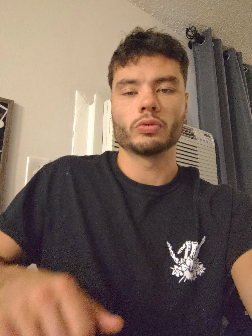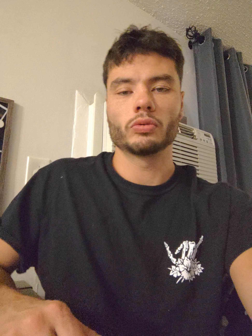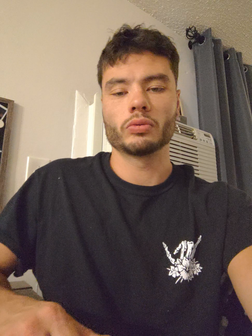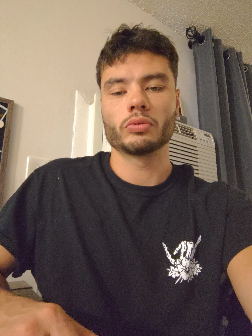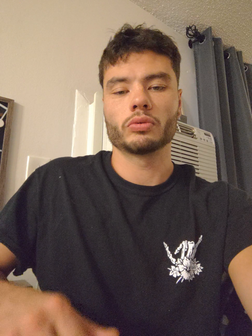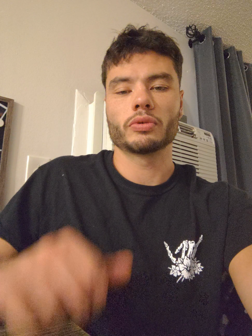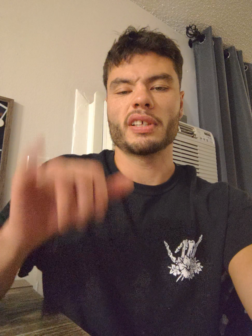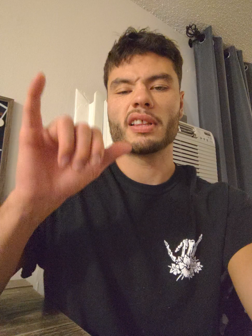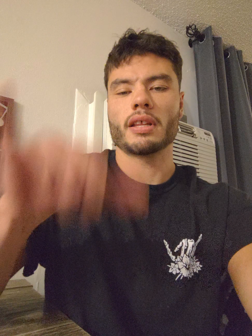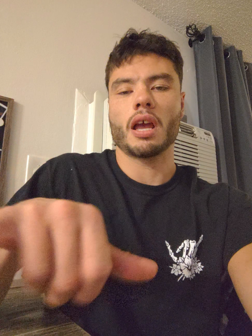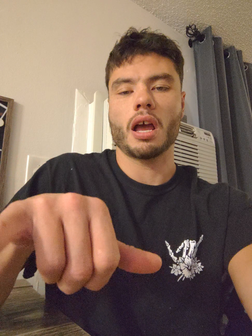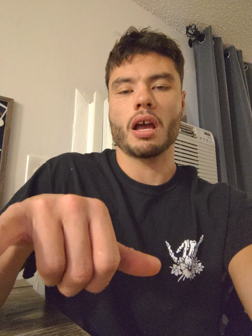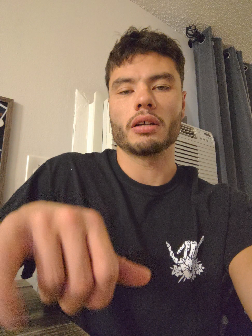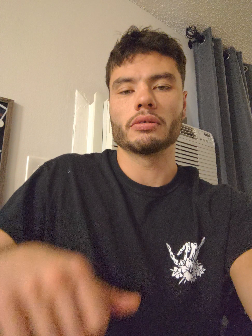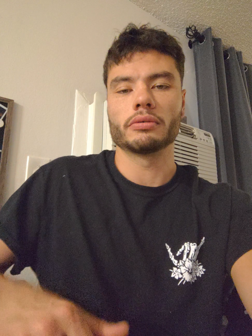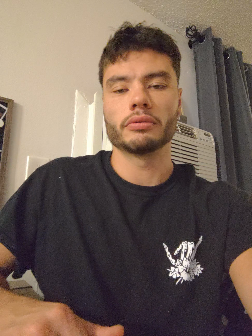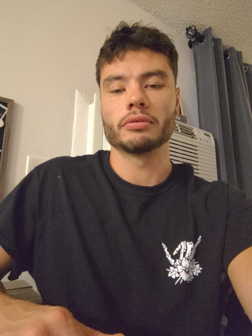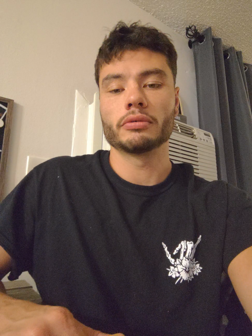that